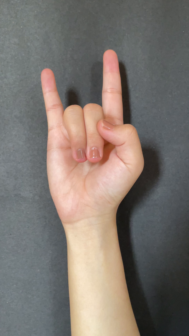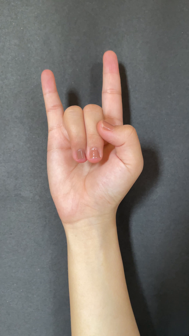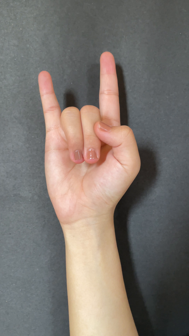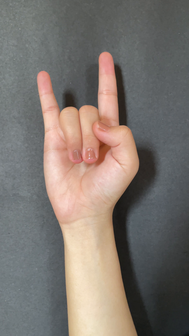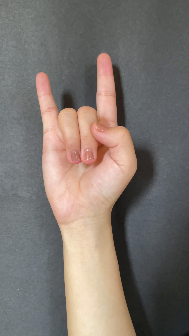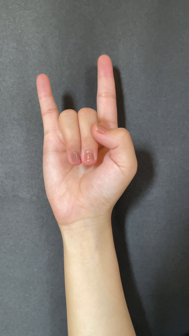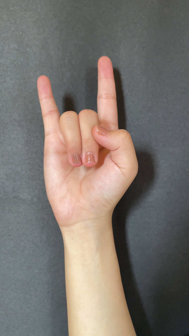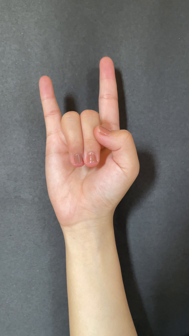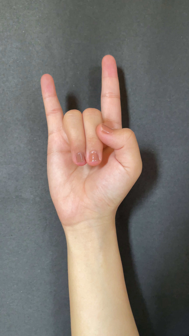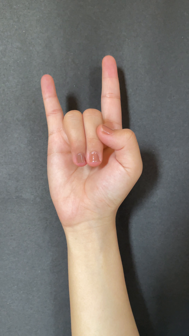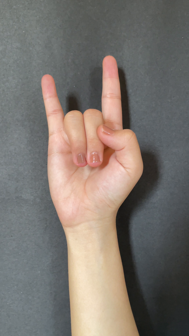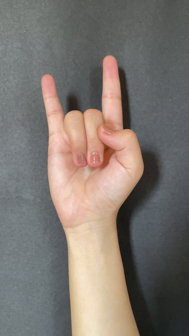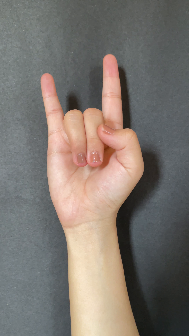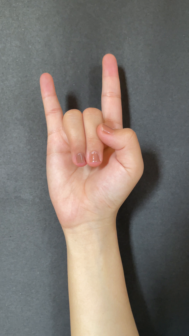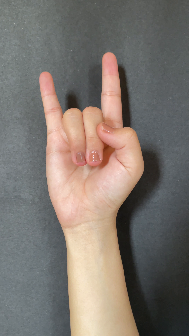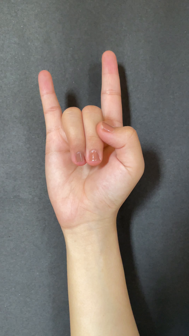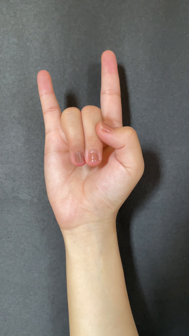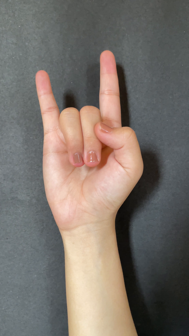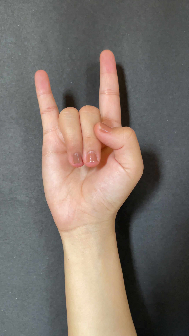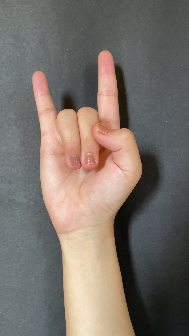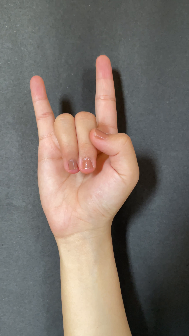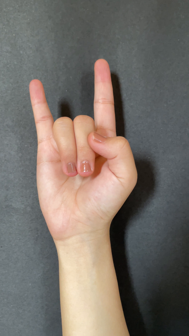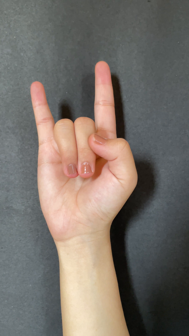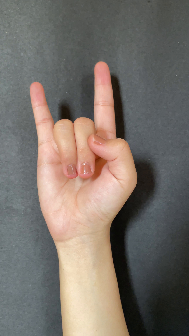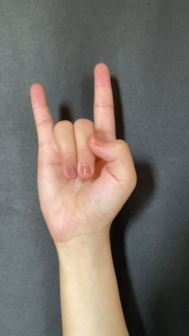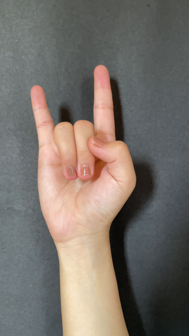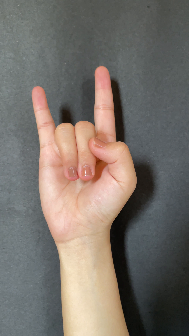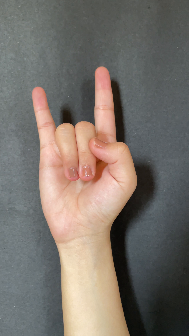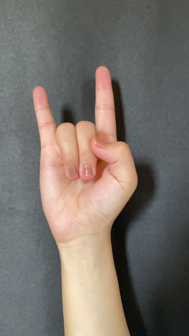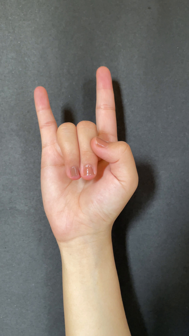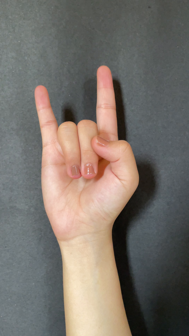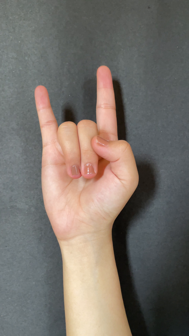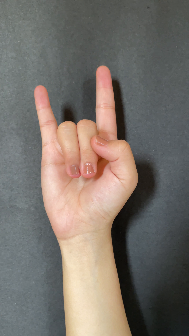झ